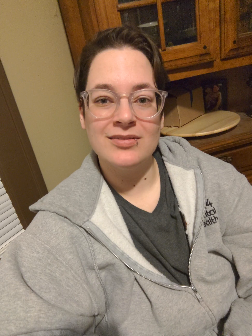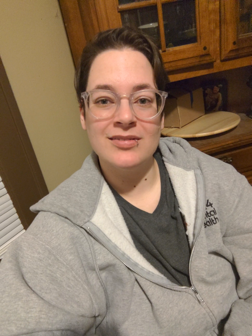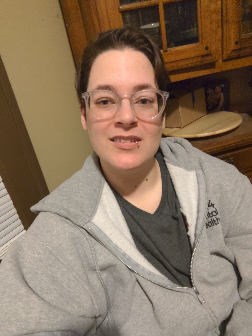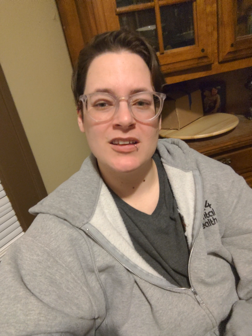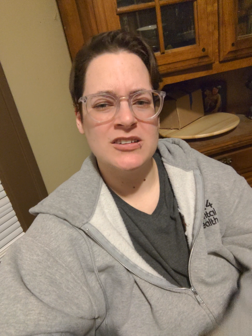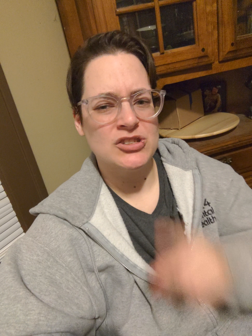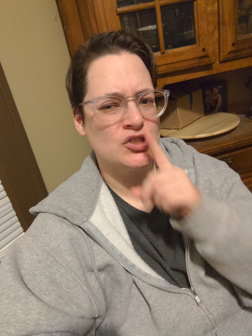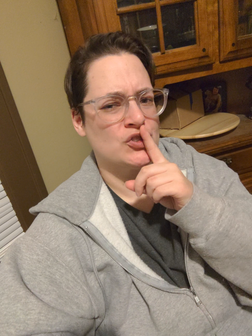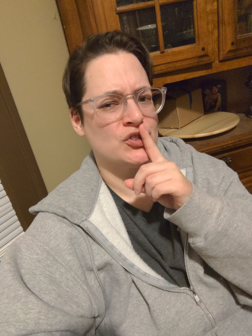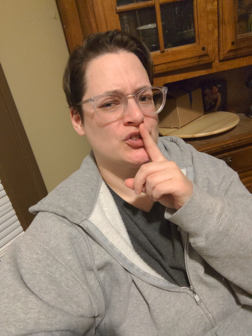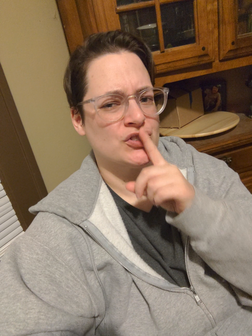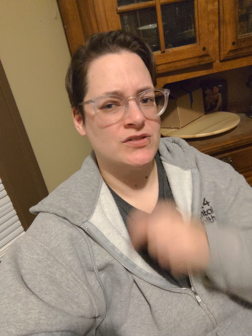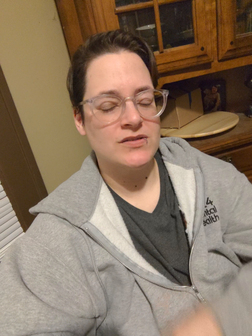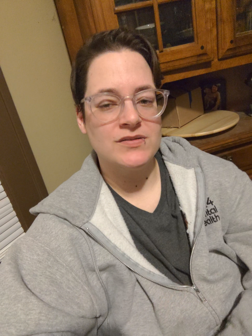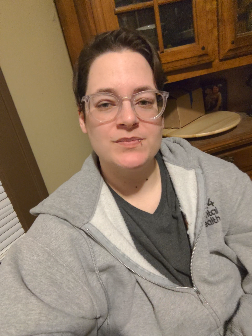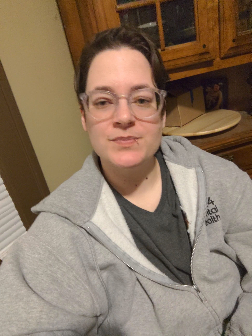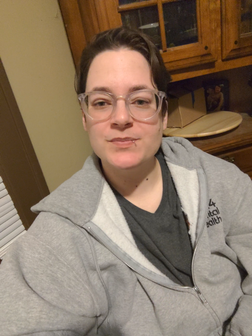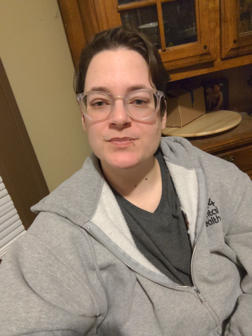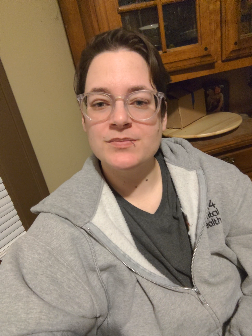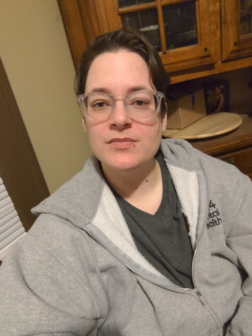shhh